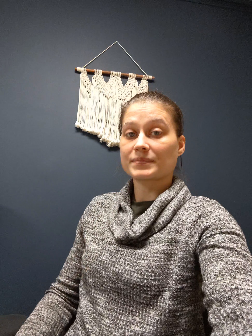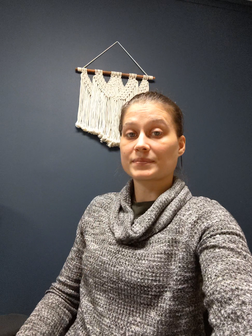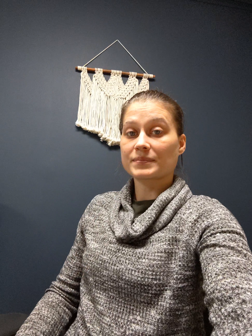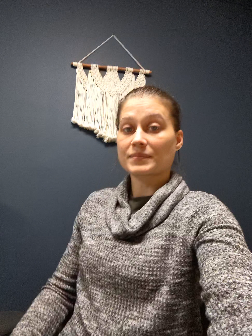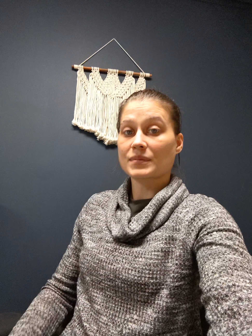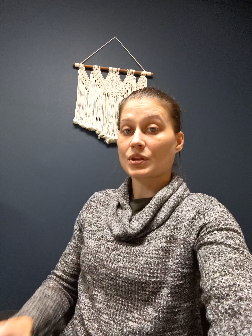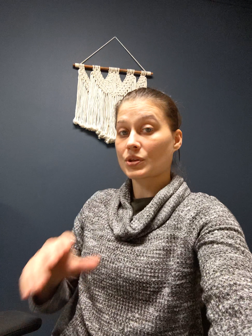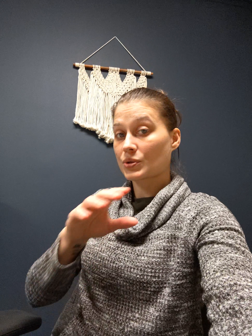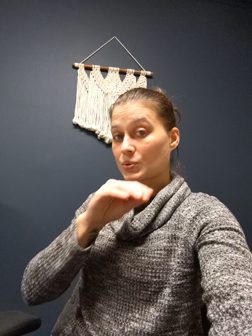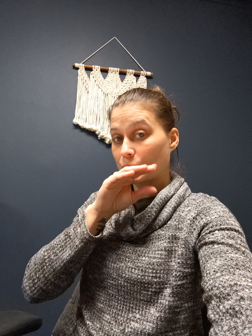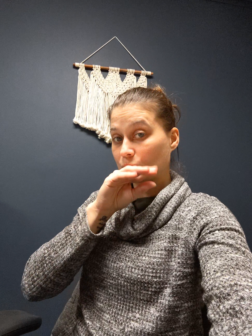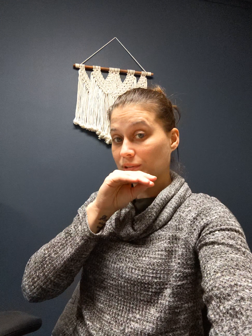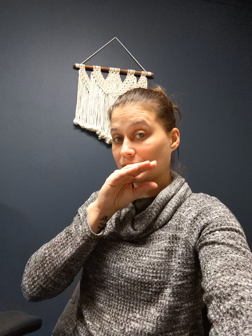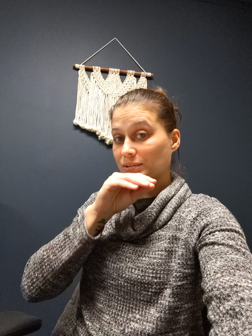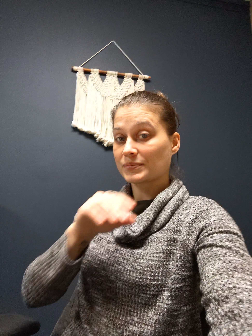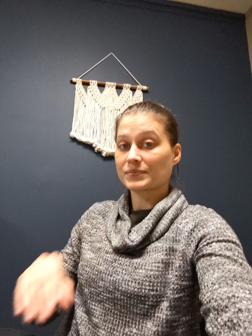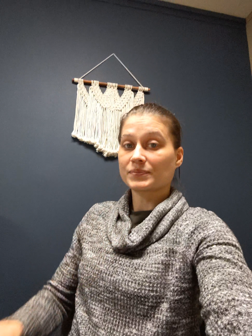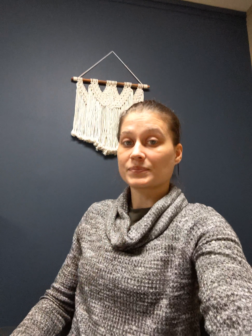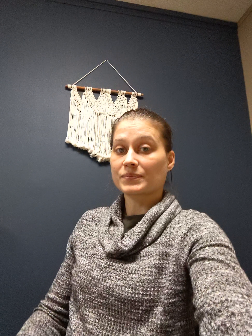goose